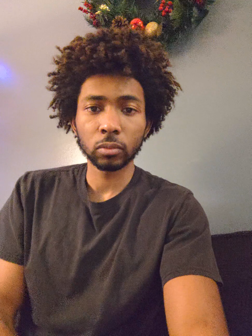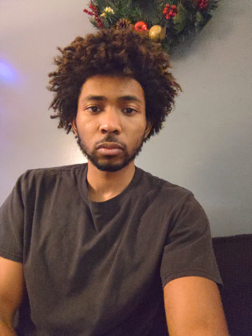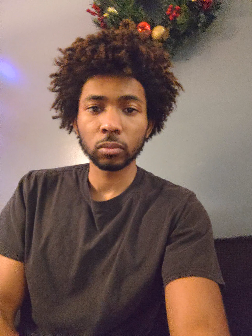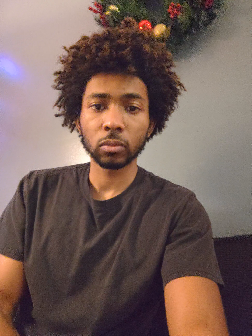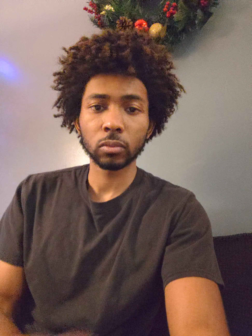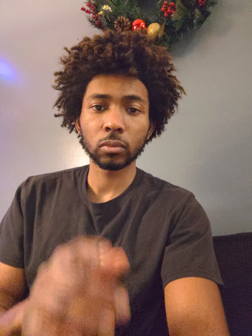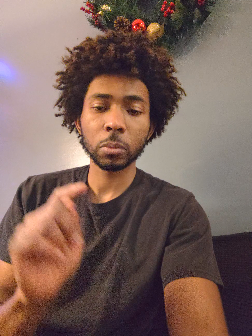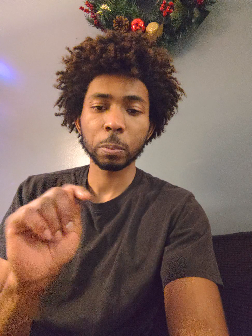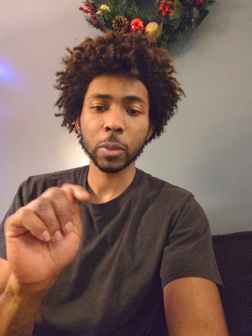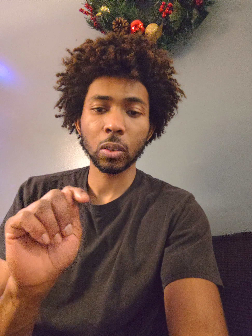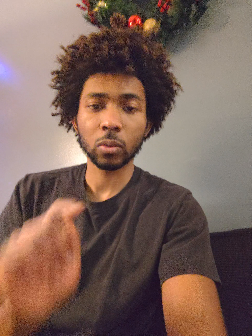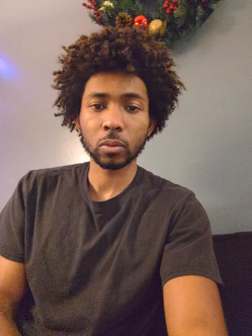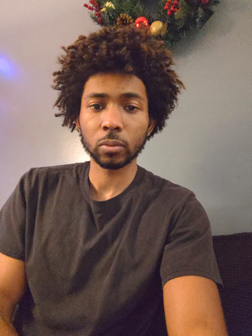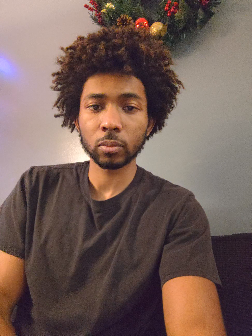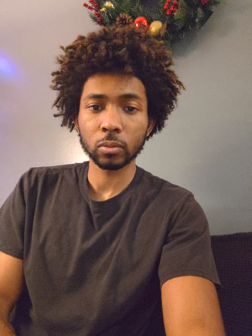potty